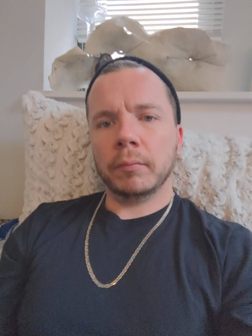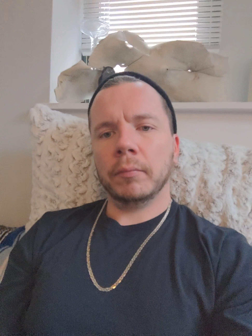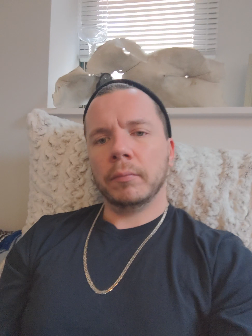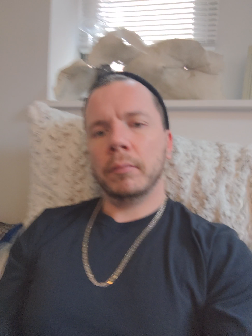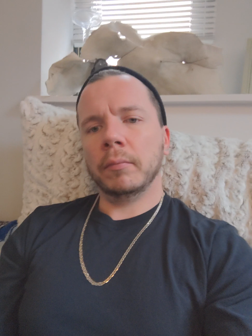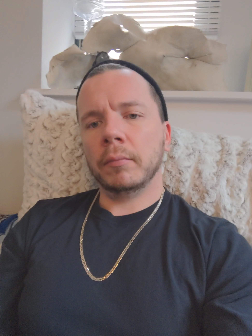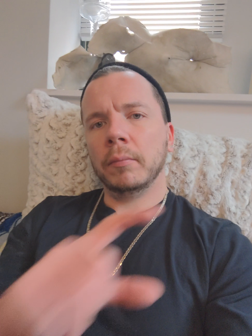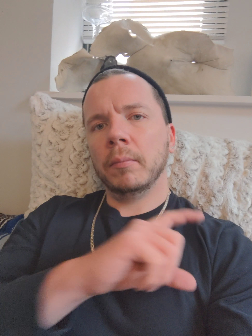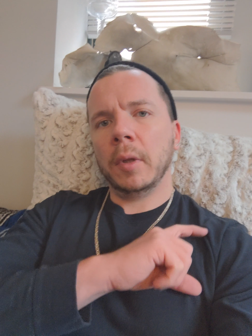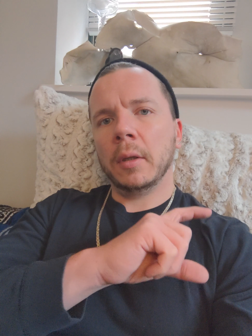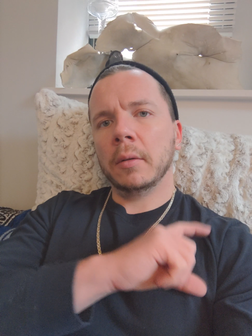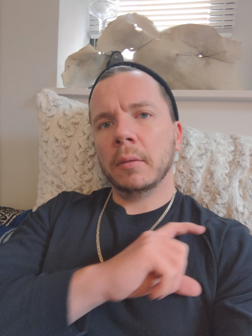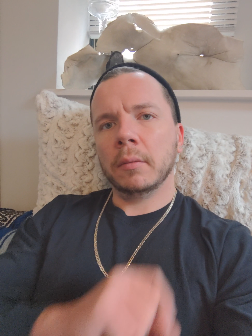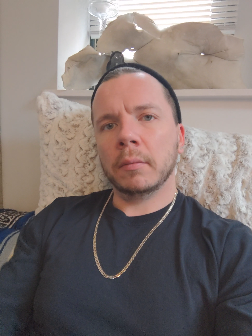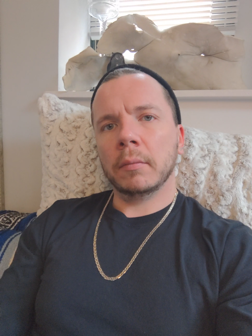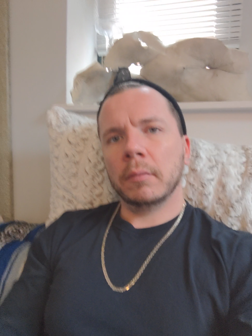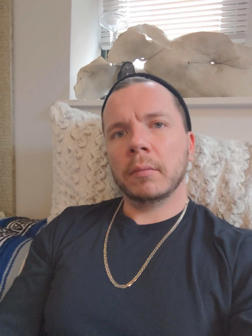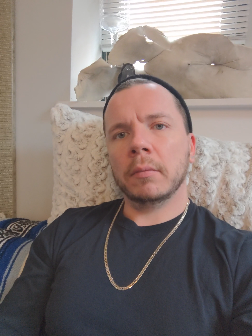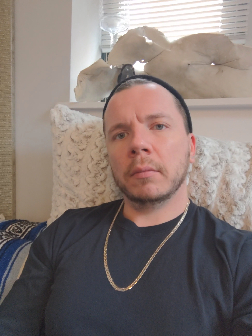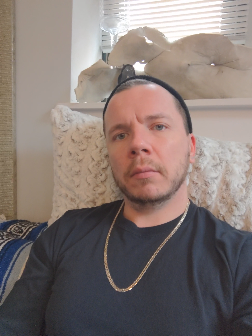police